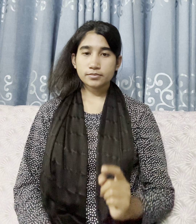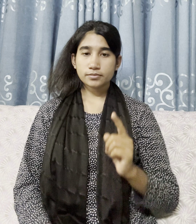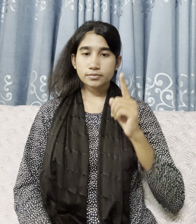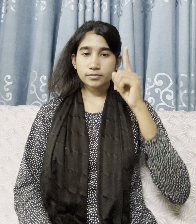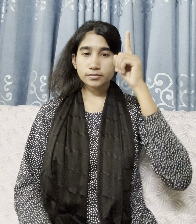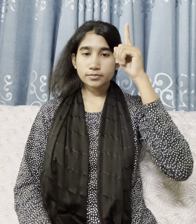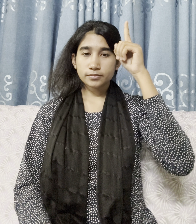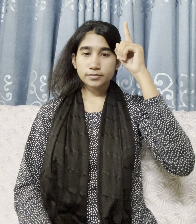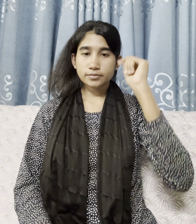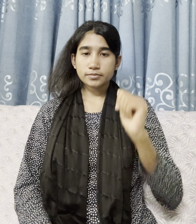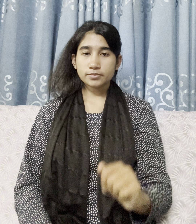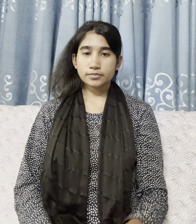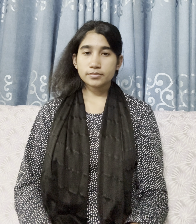লম্বা